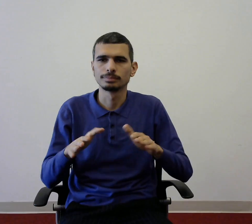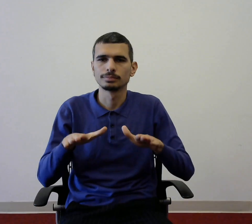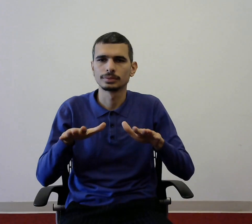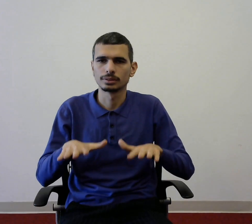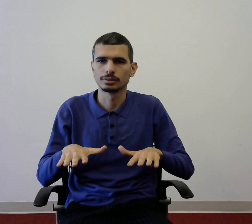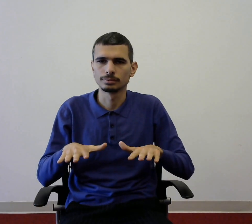yer